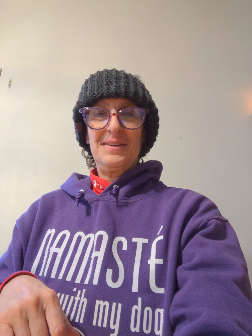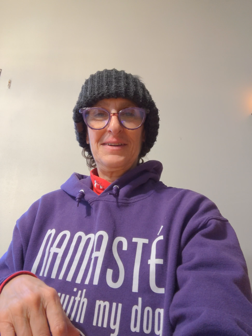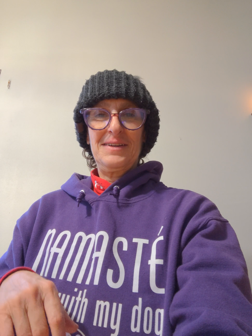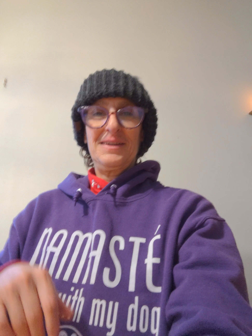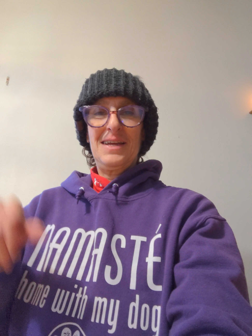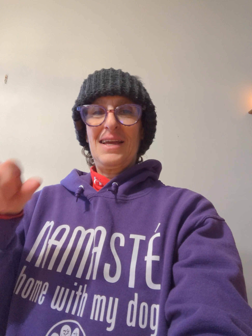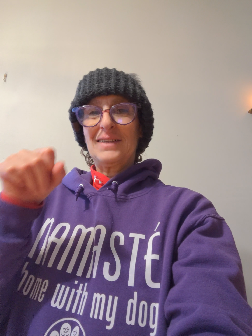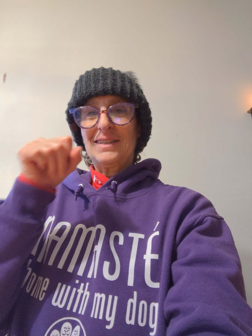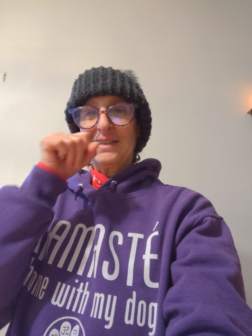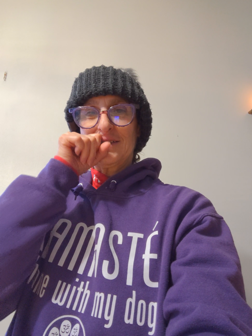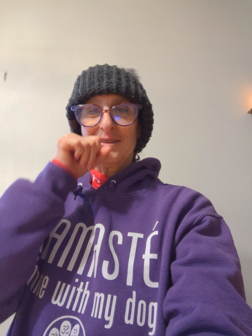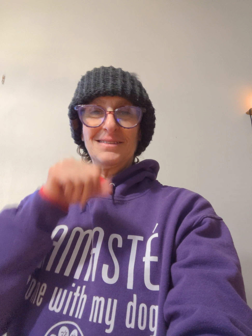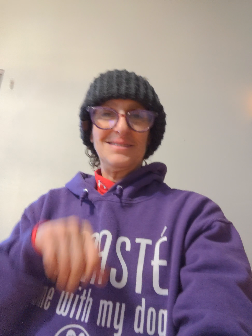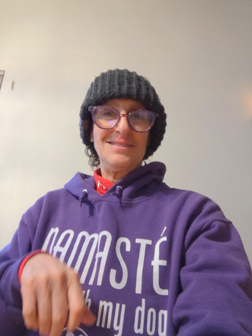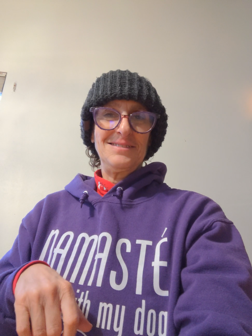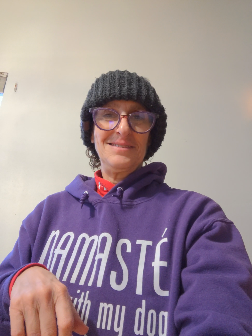carrot